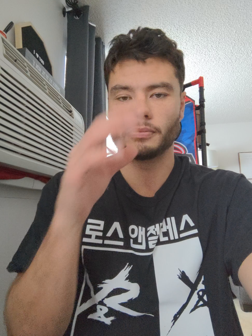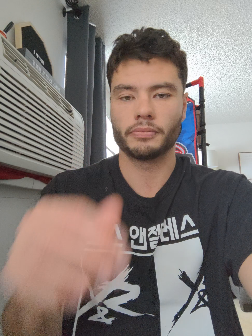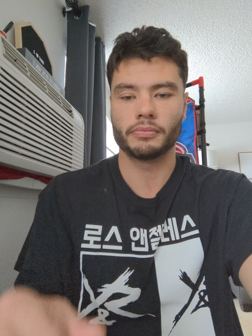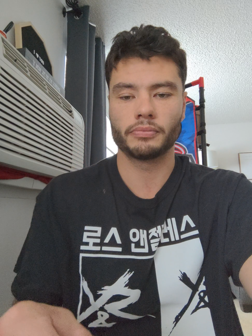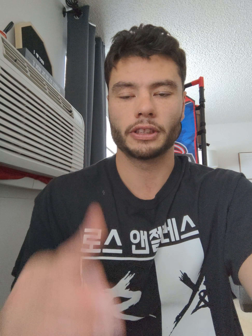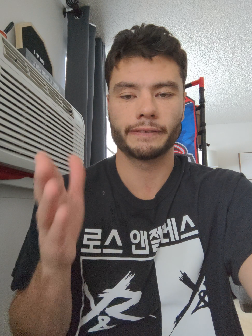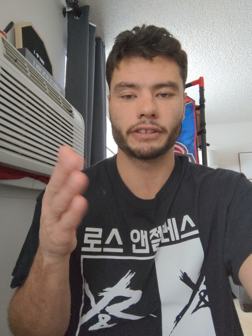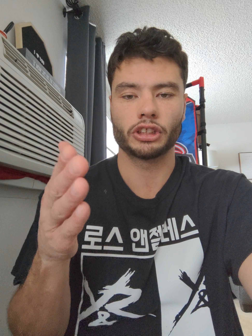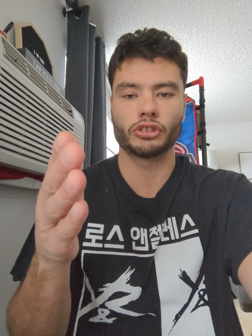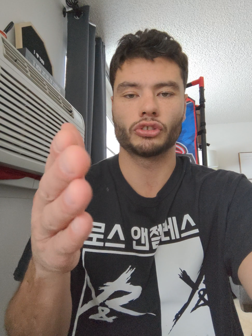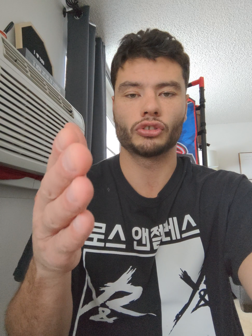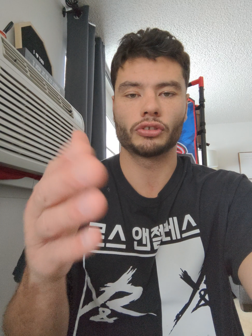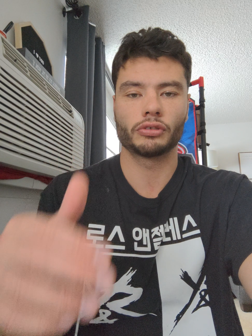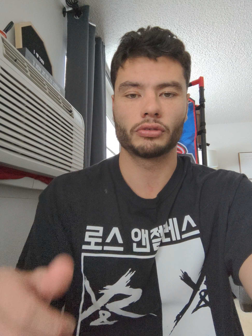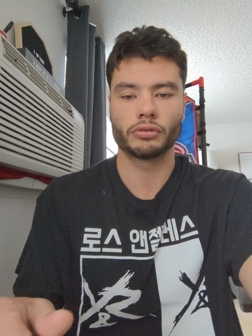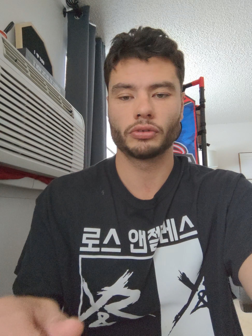fish